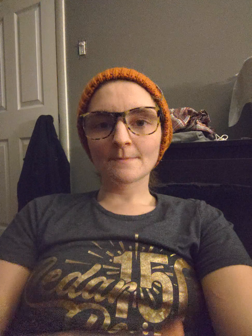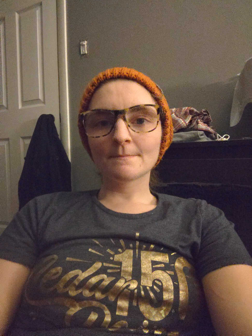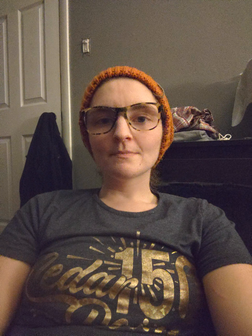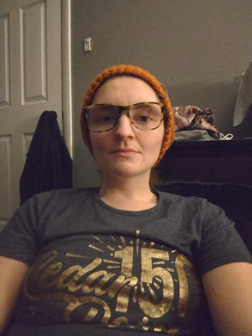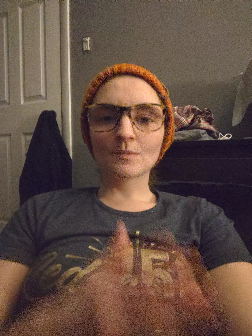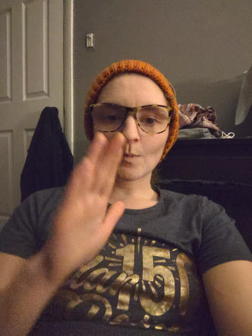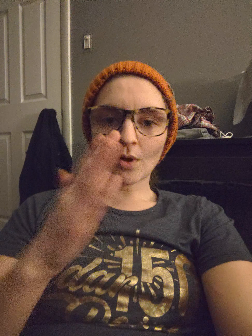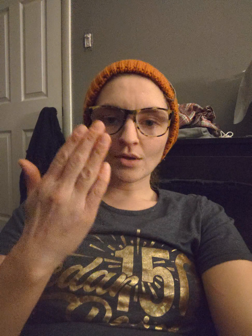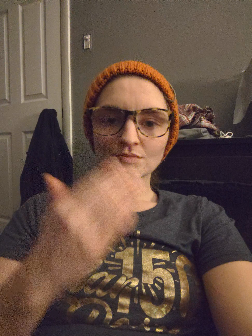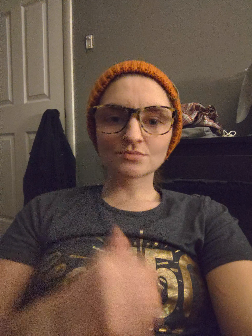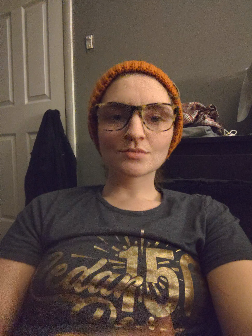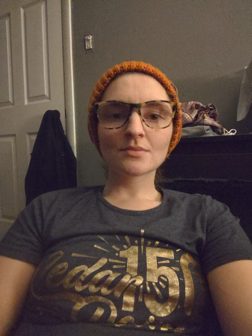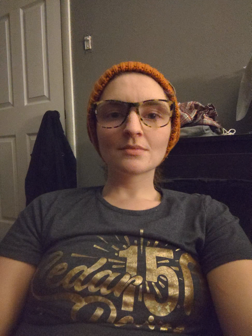book